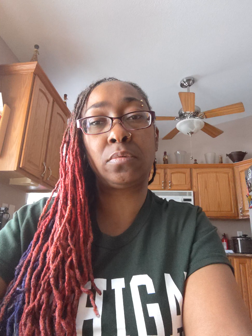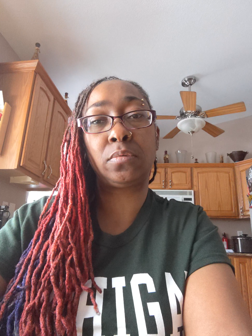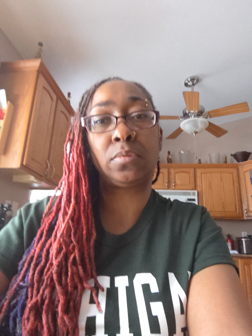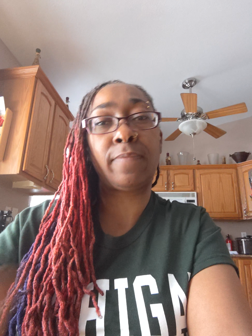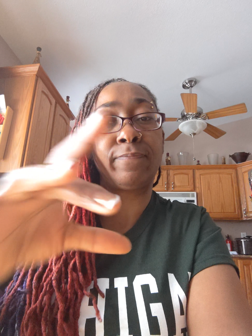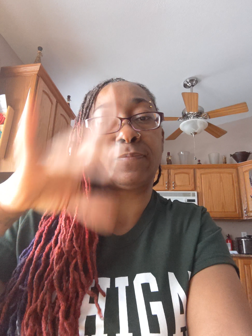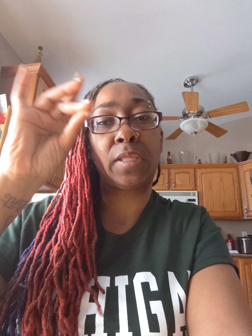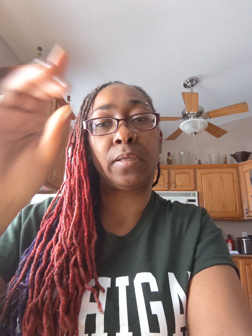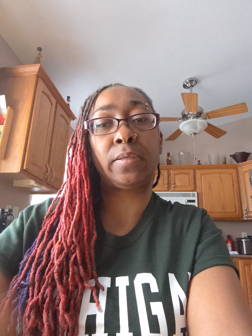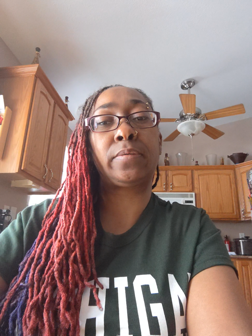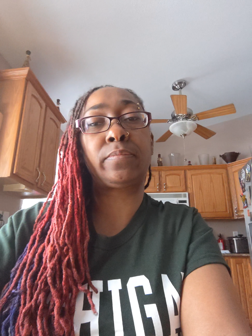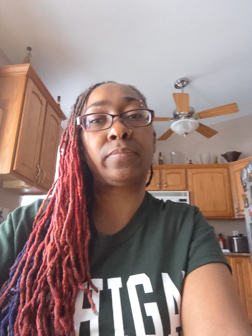find